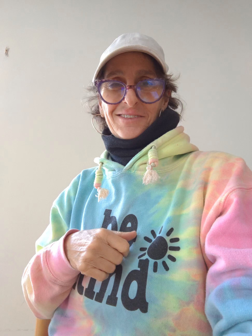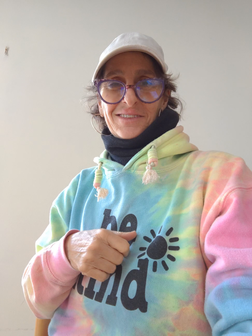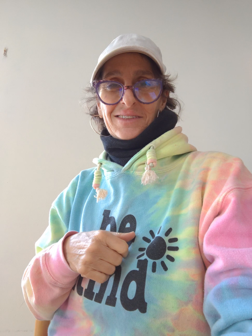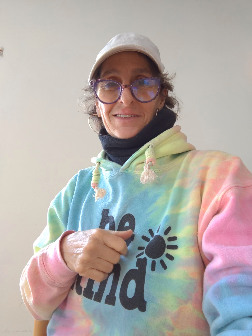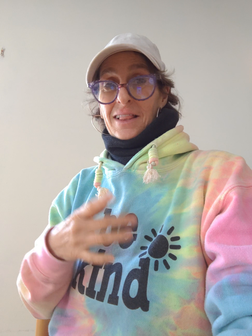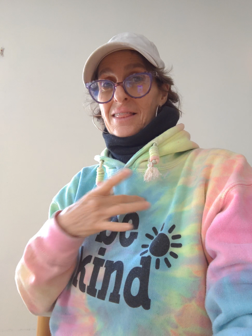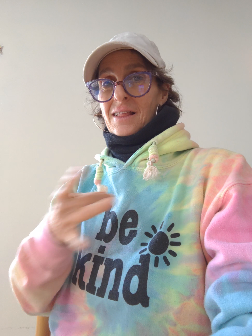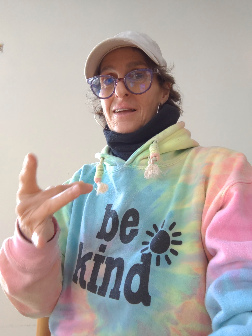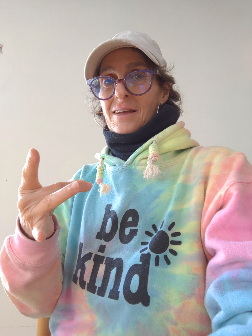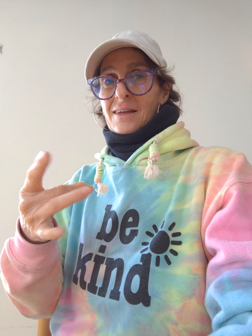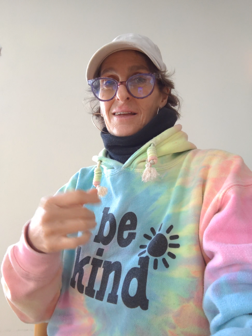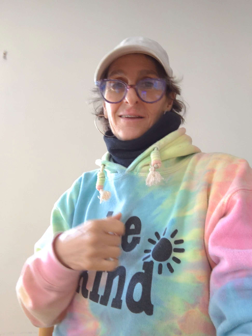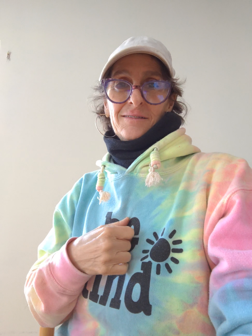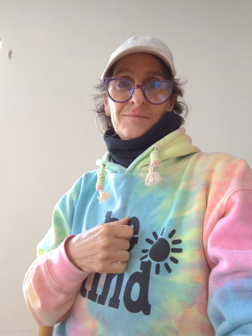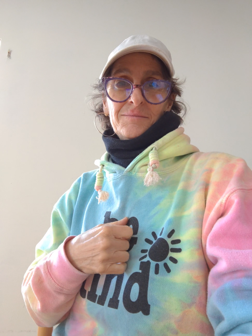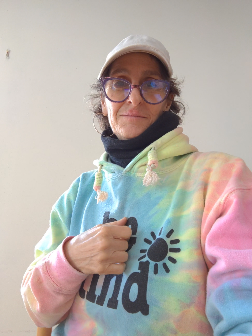like